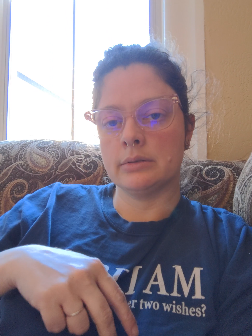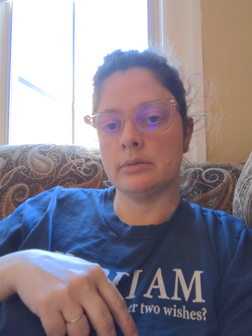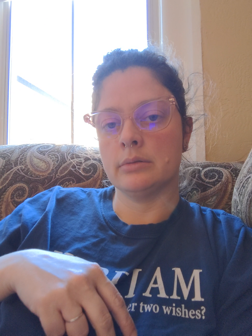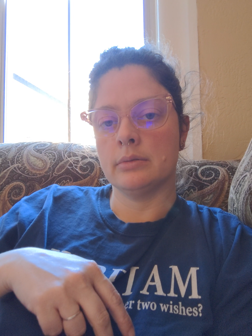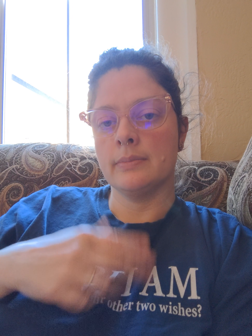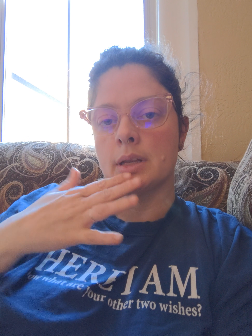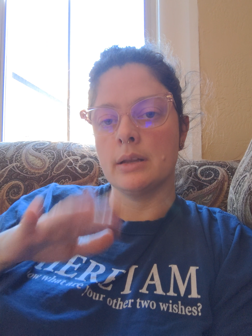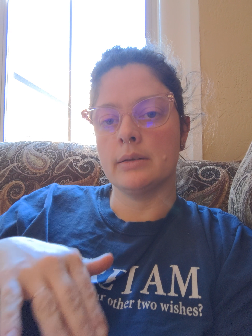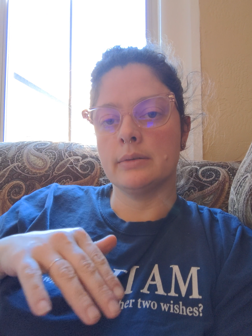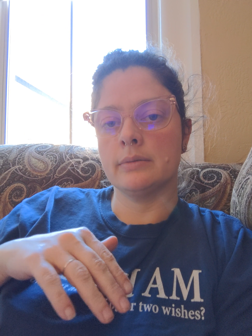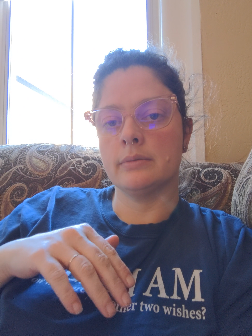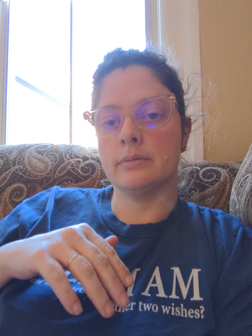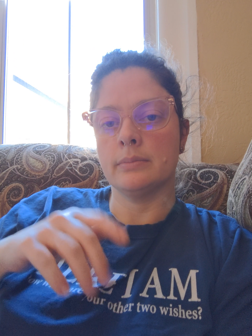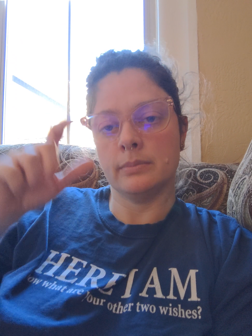bad